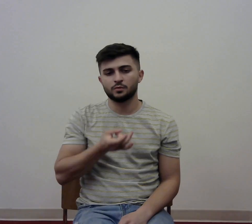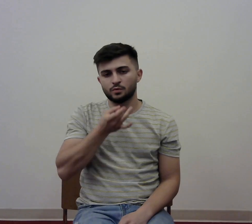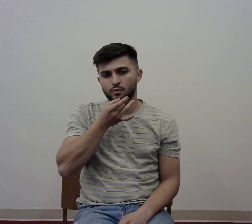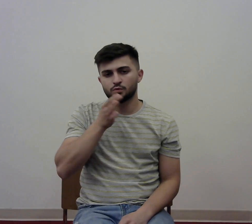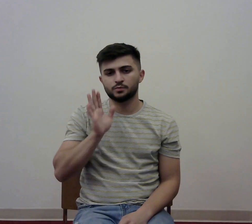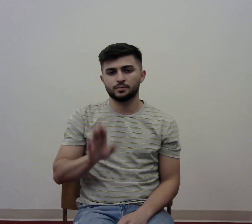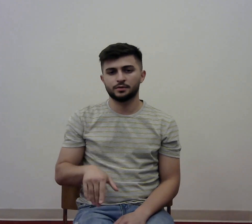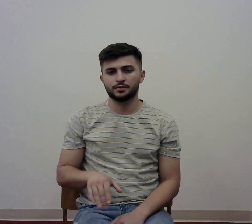xoşu gəlmək